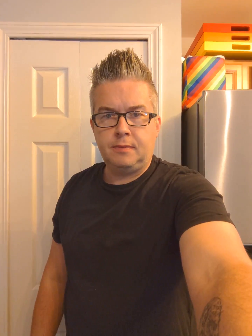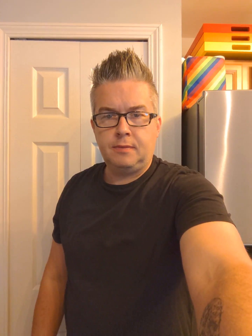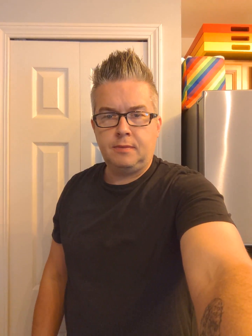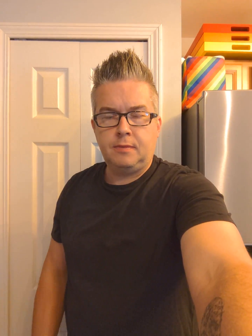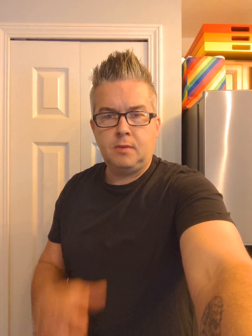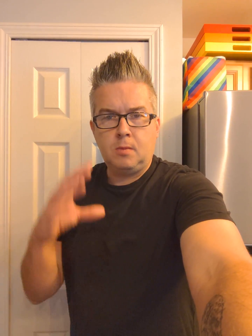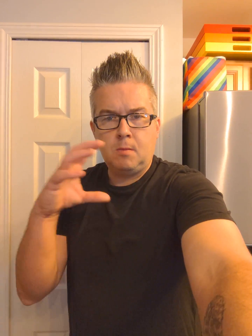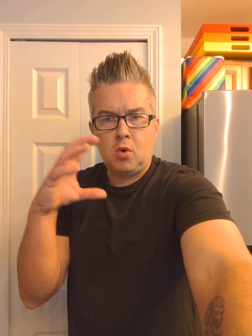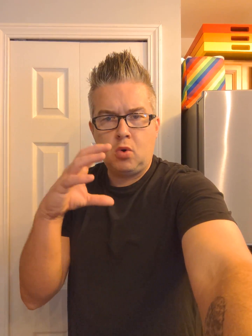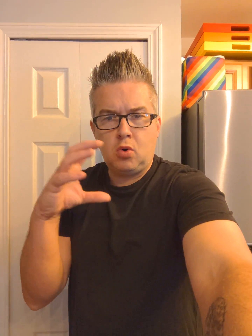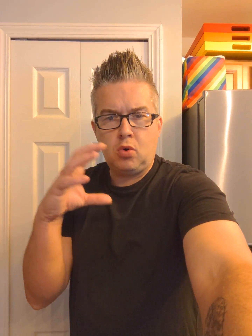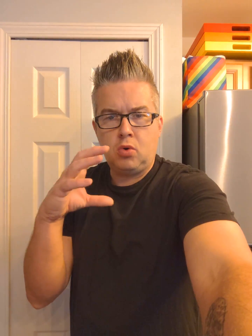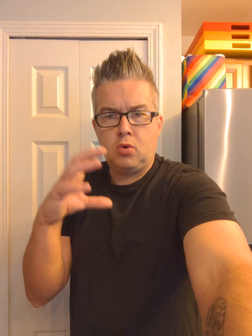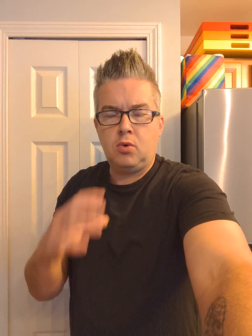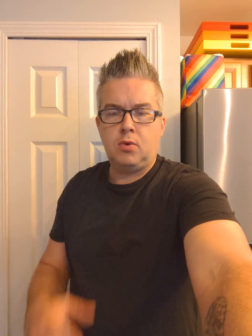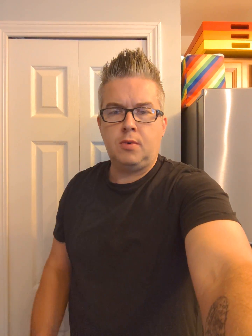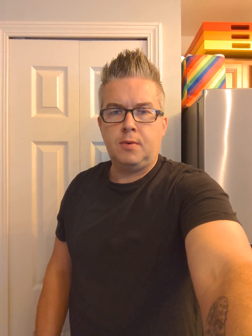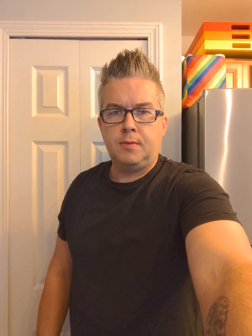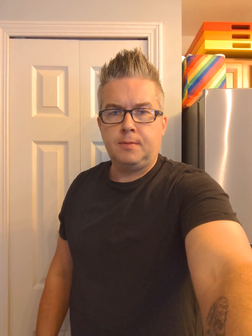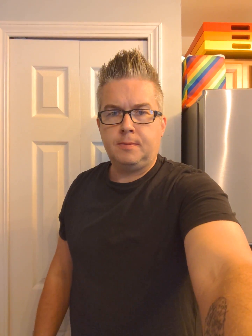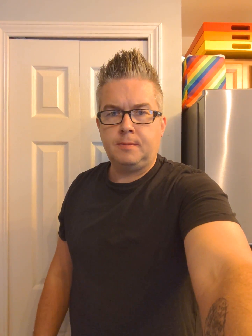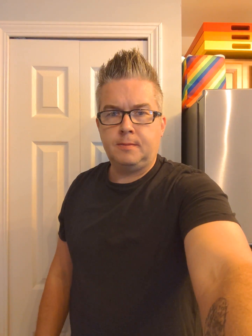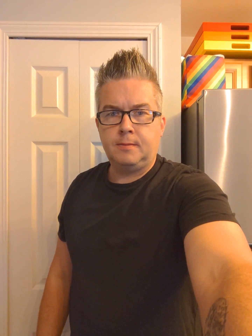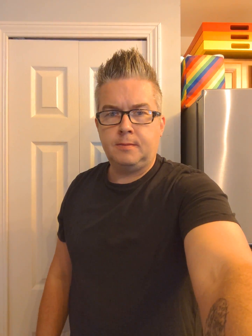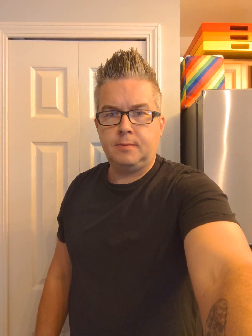ball